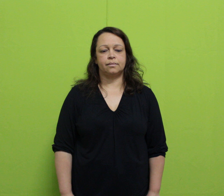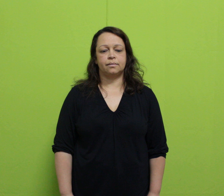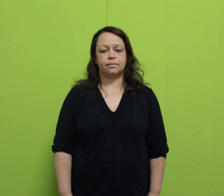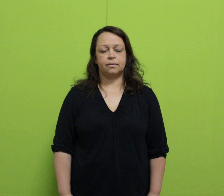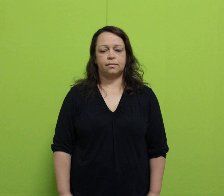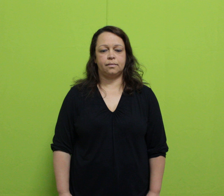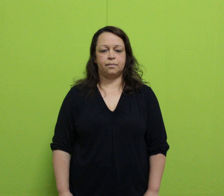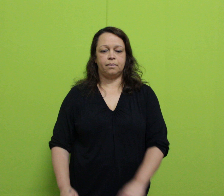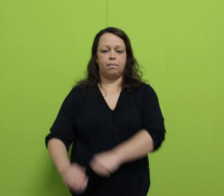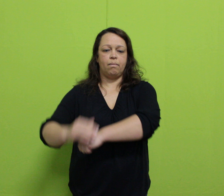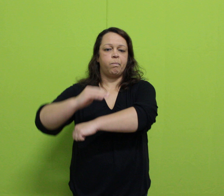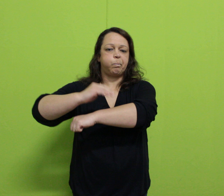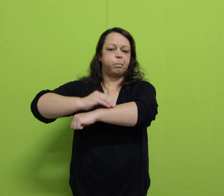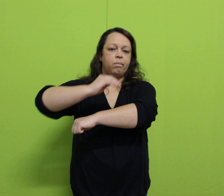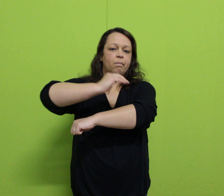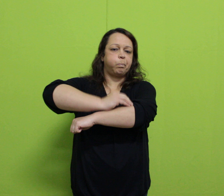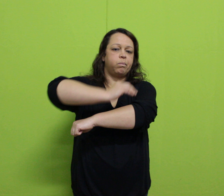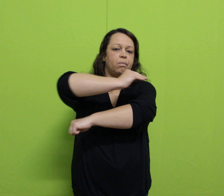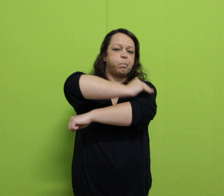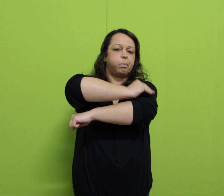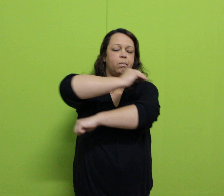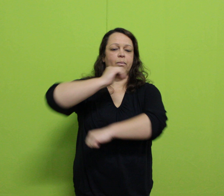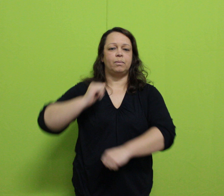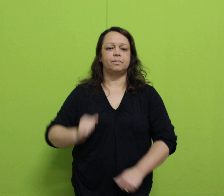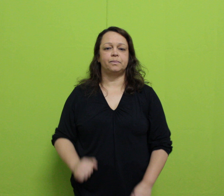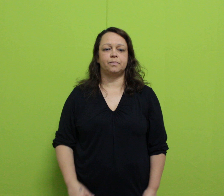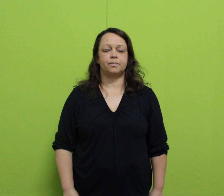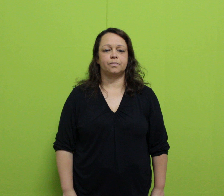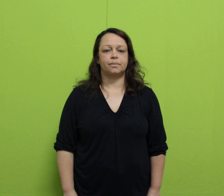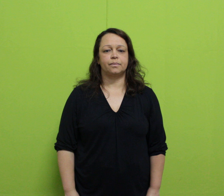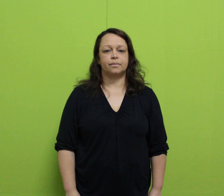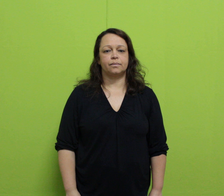sapo